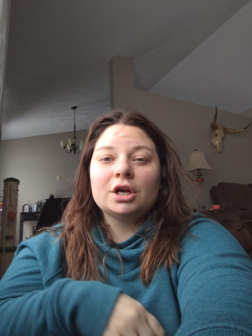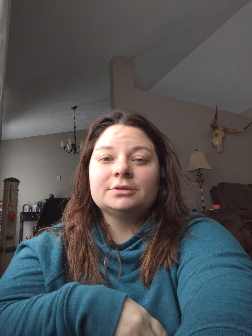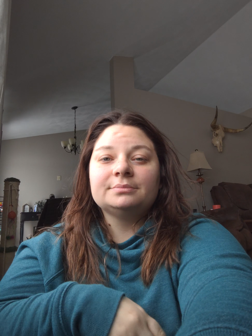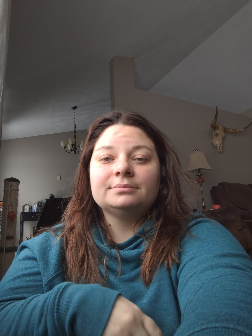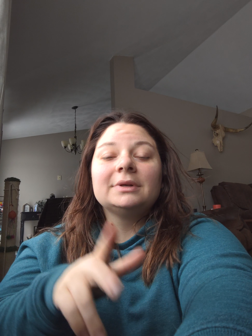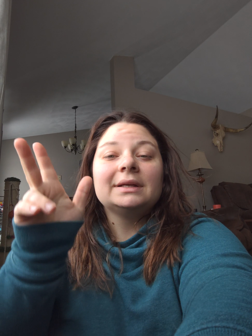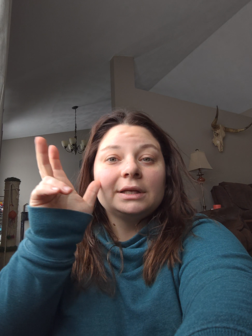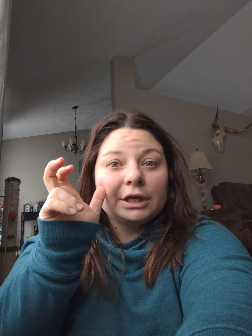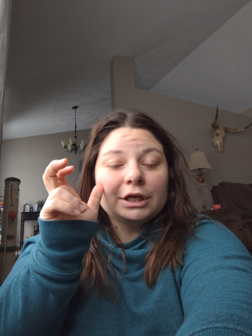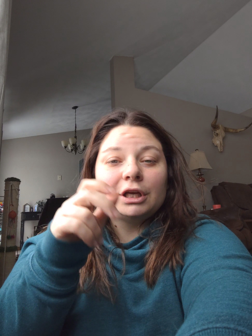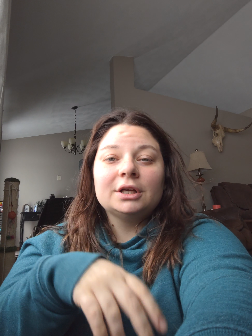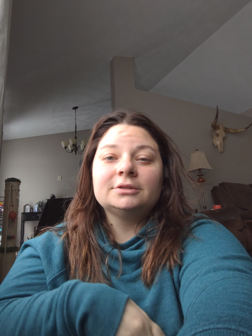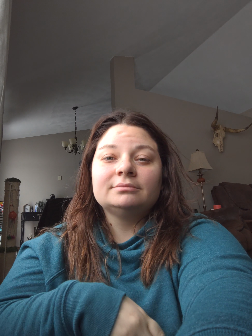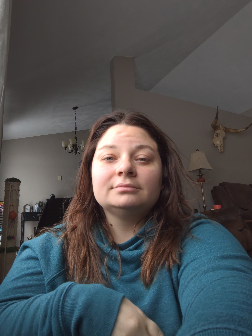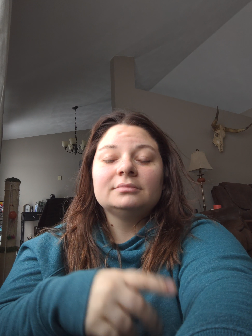hear